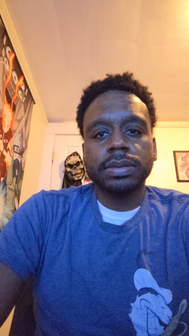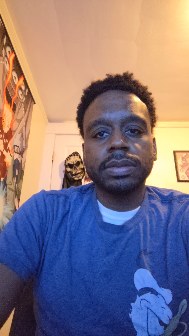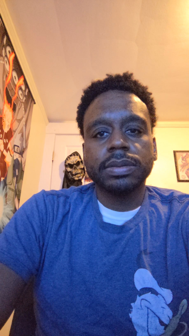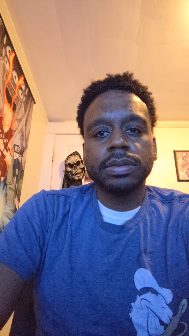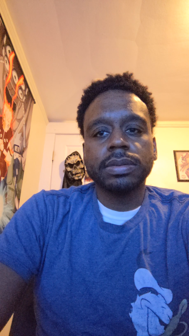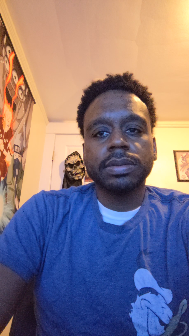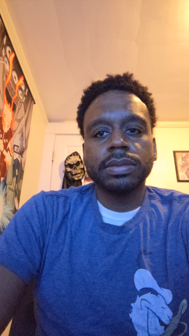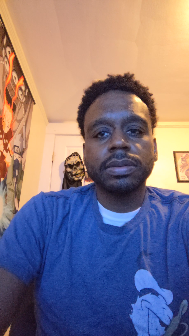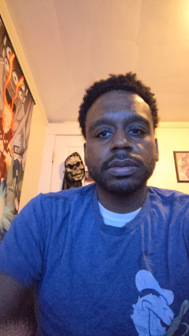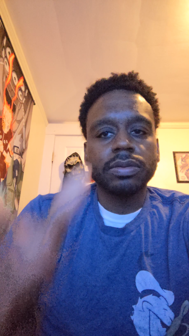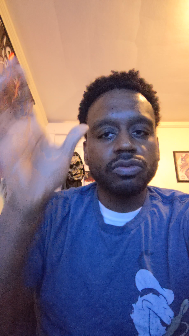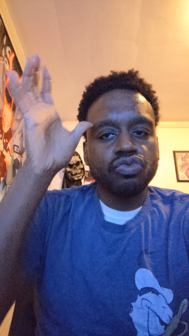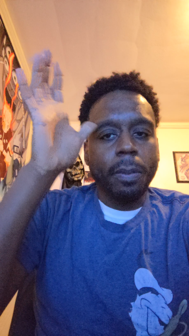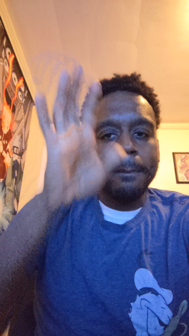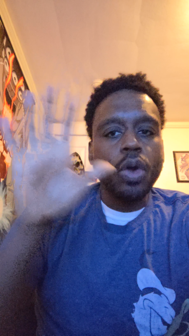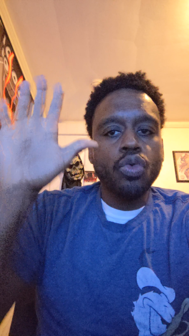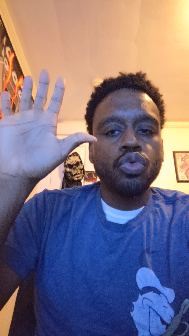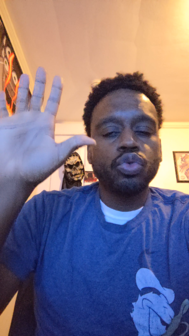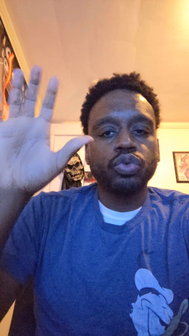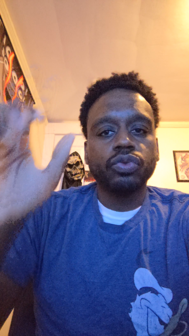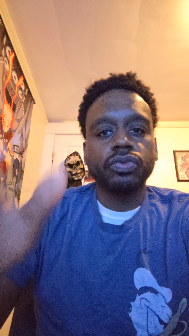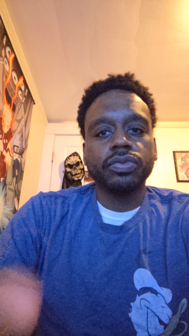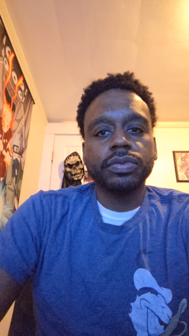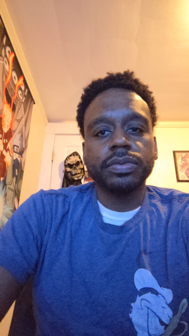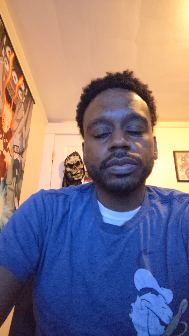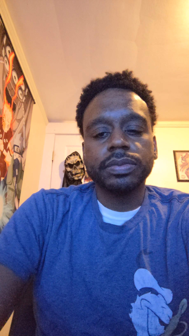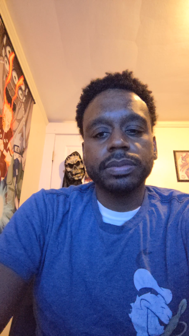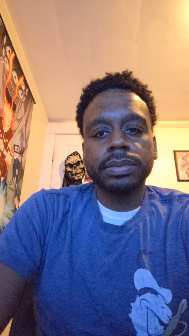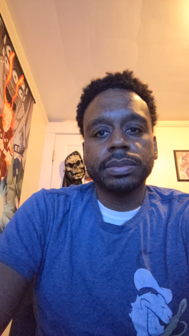moose